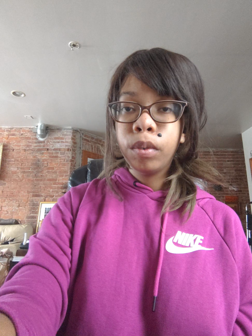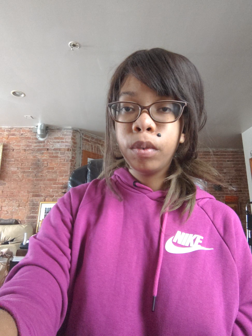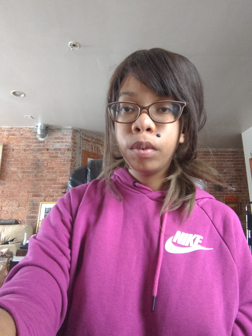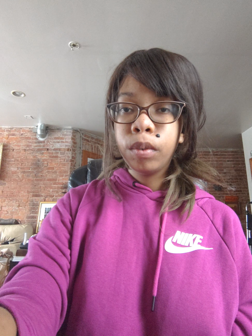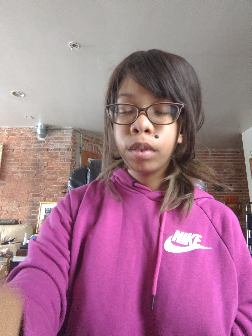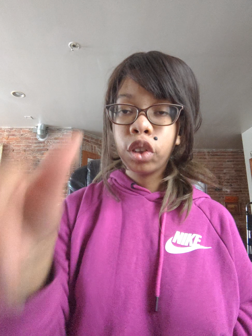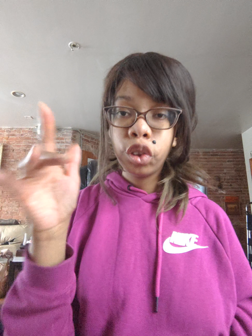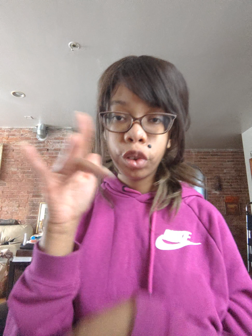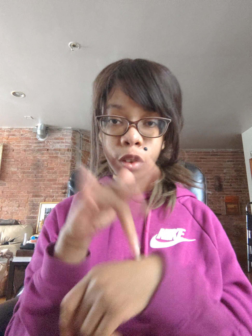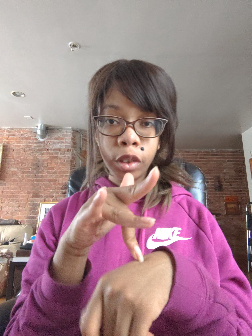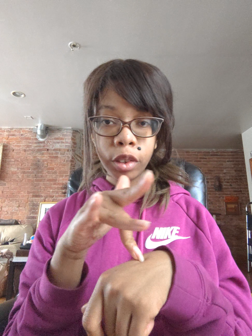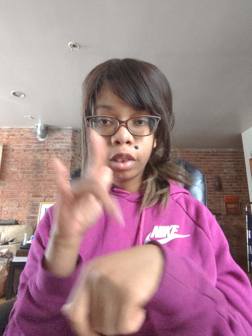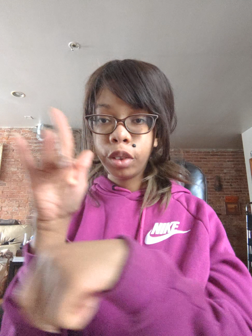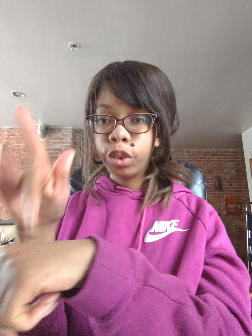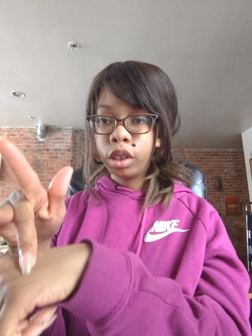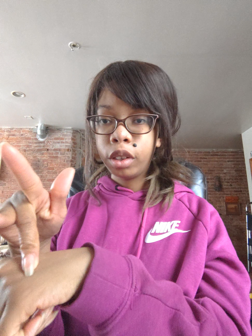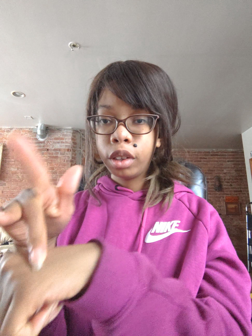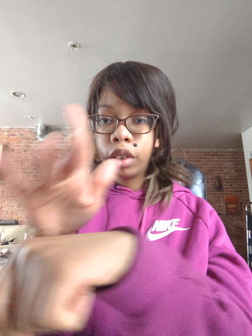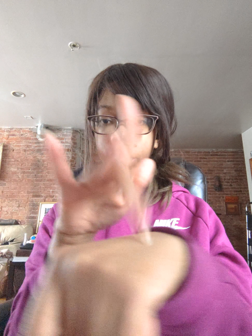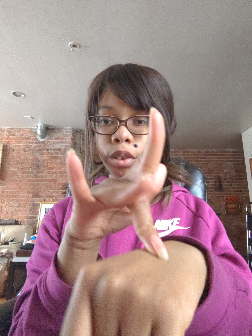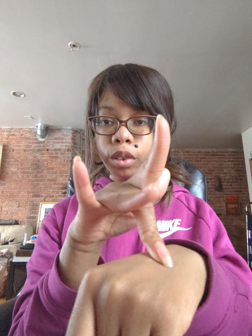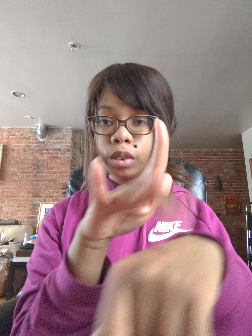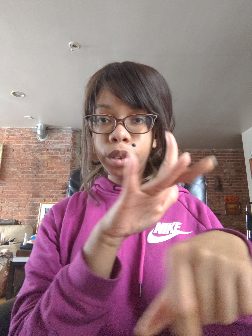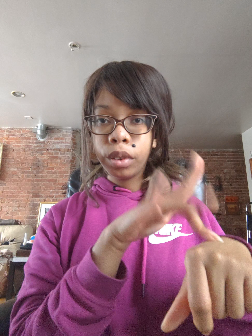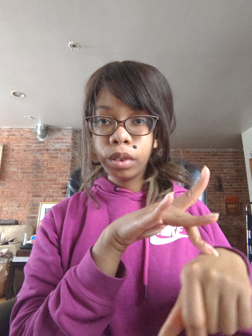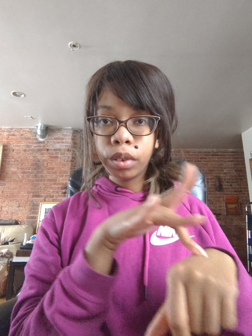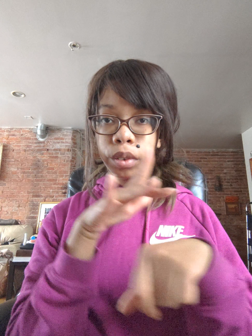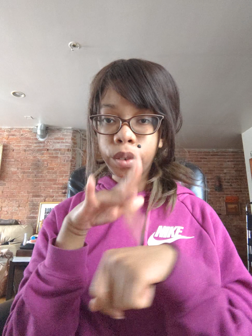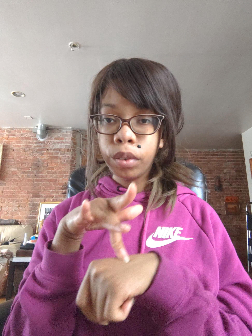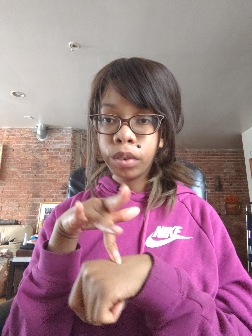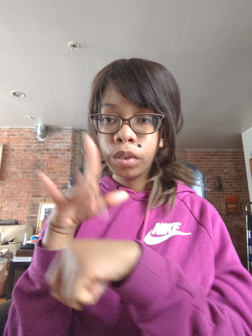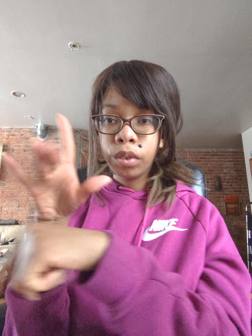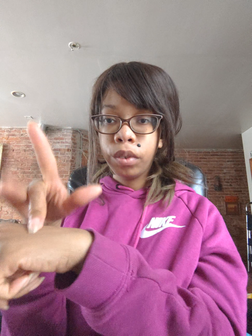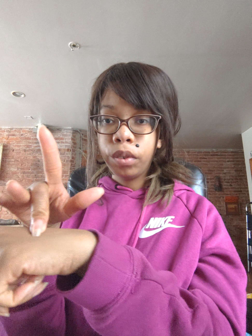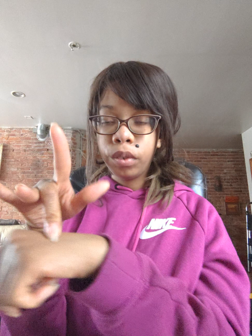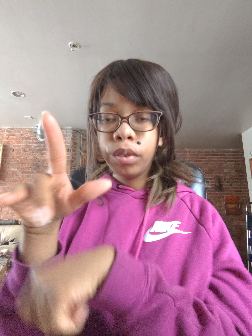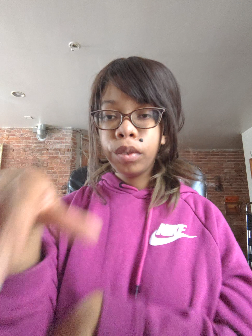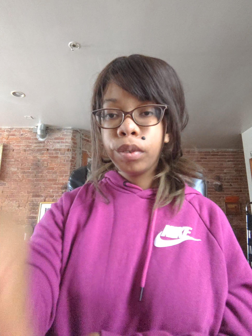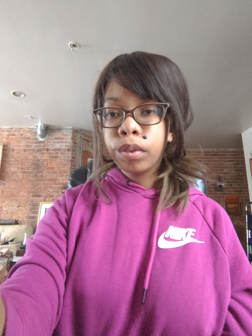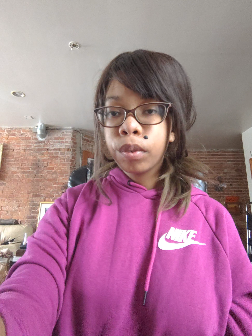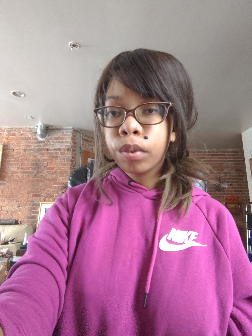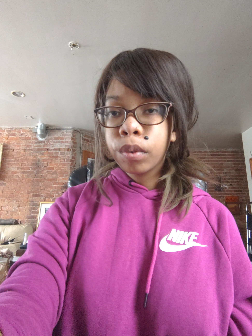touch